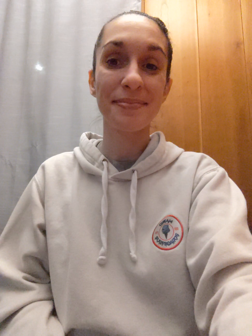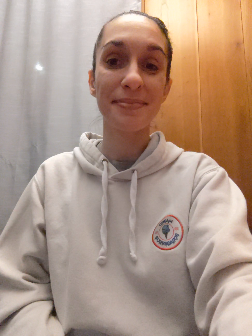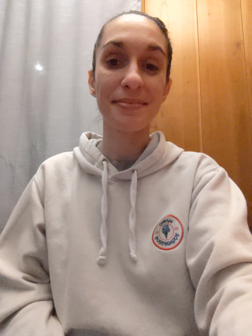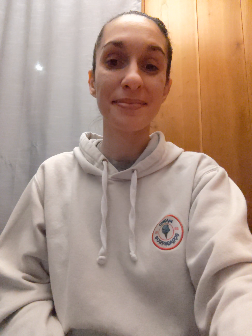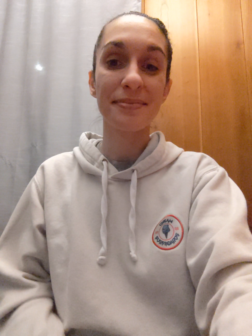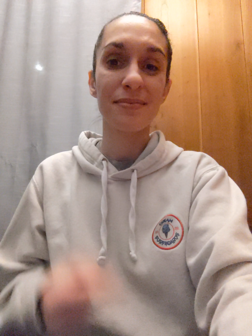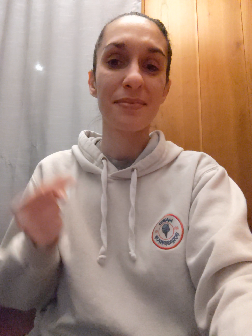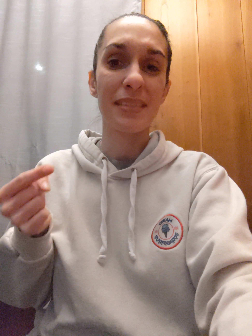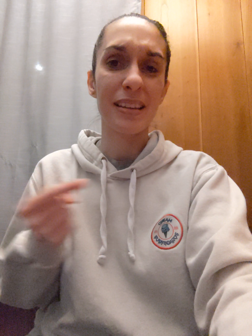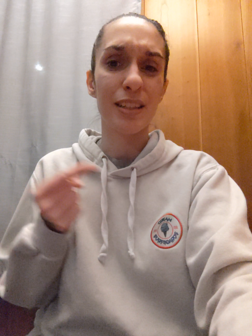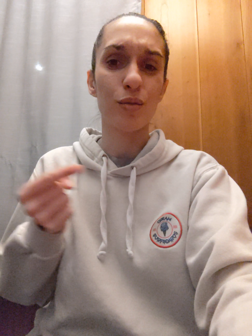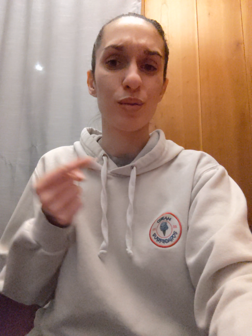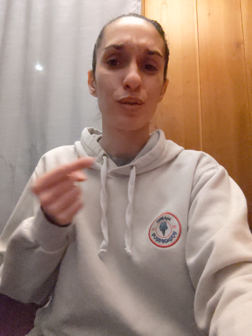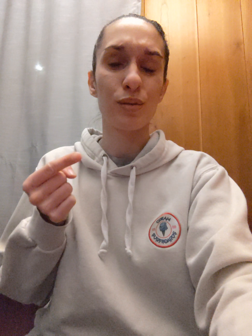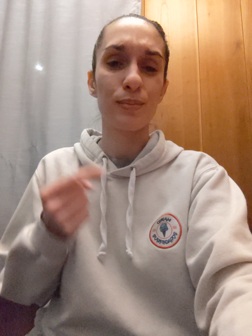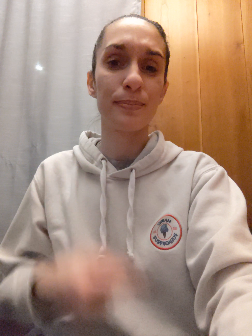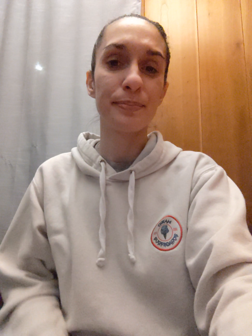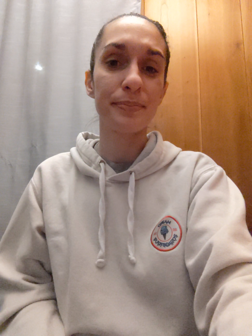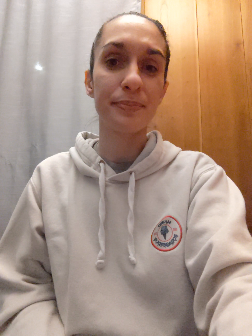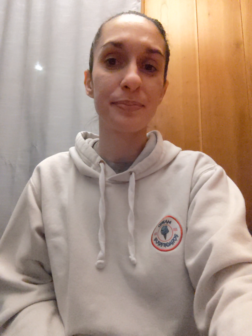owie